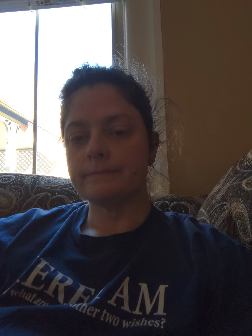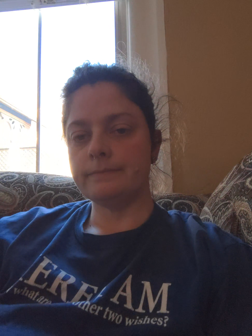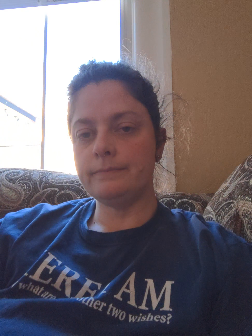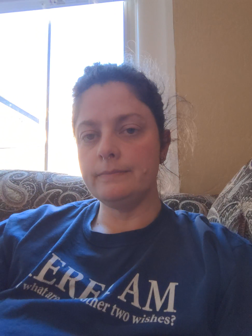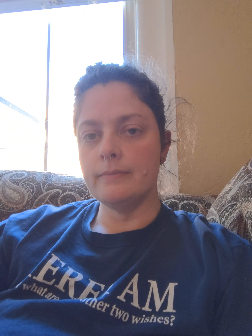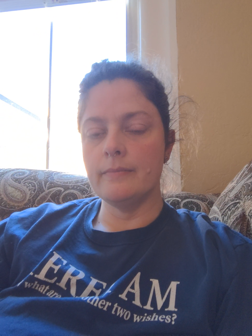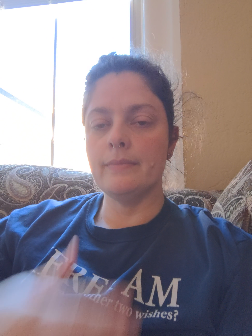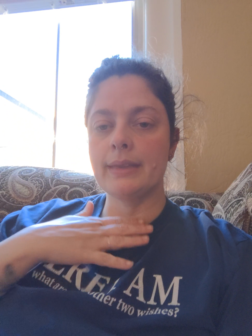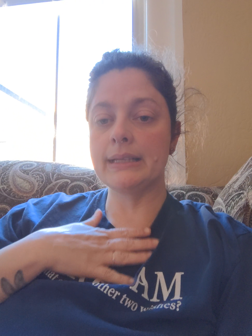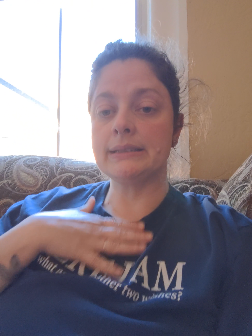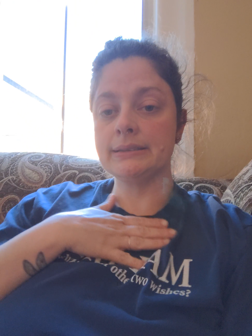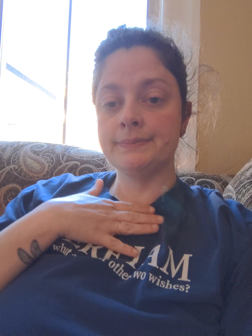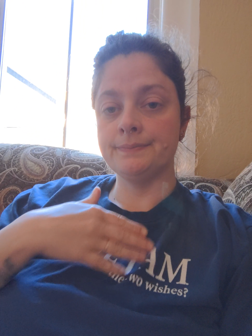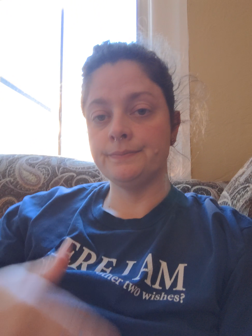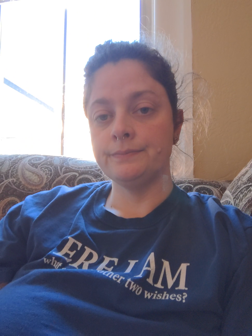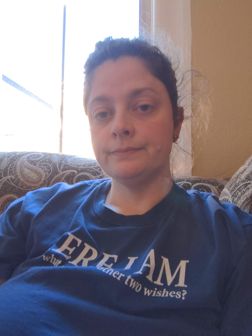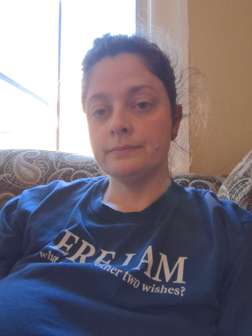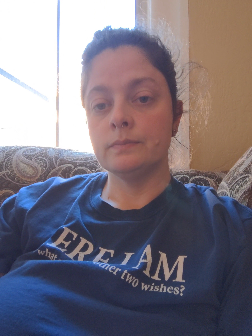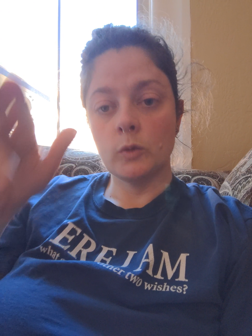please